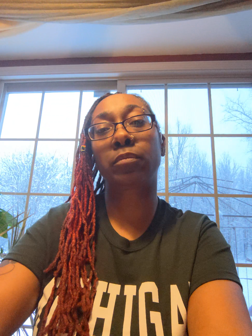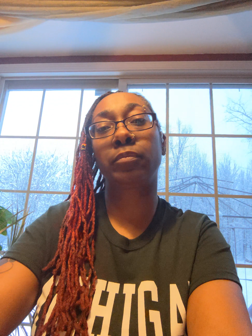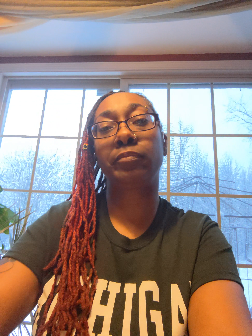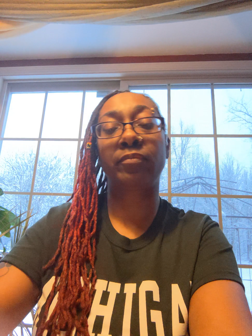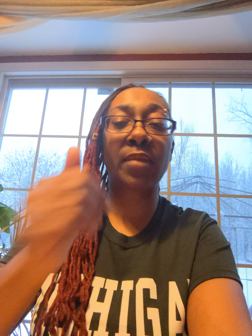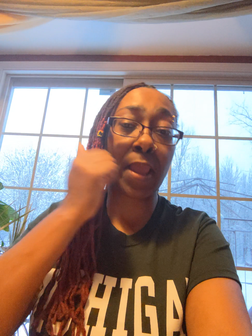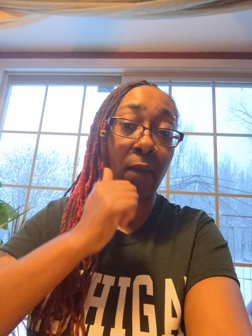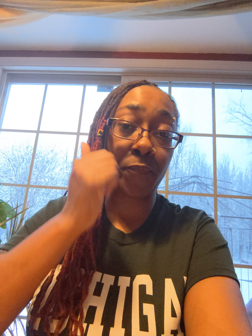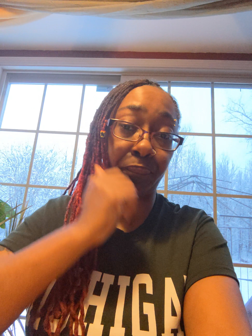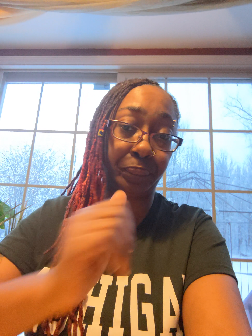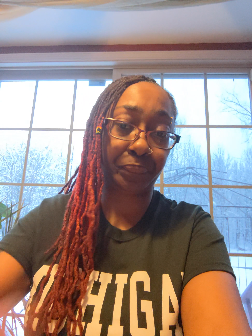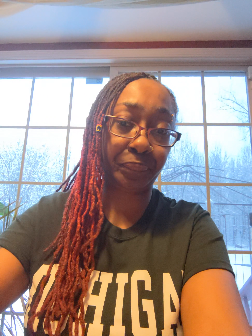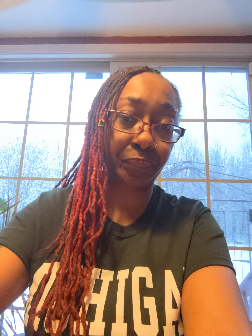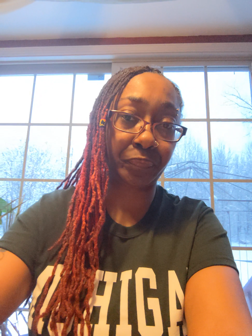every